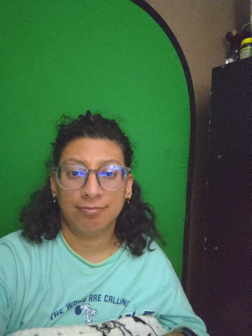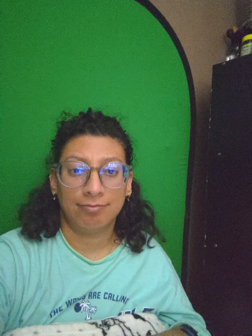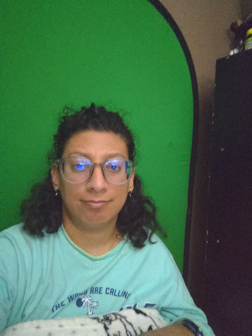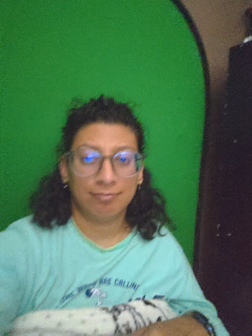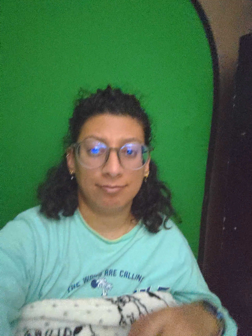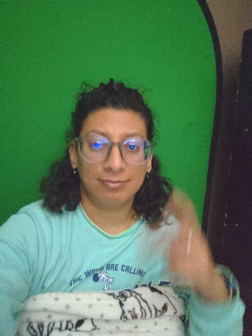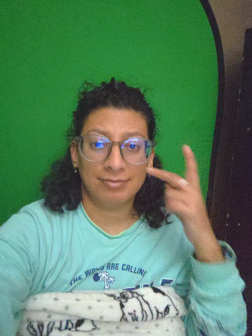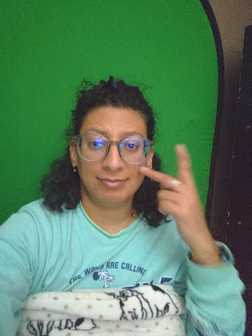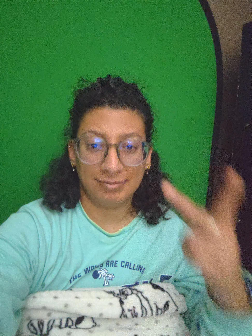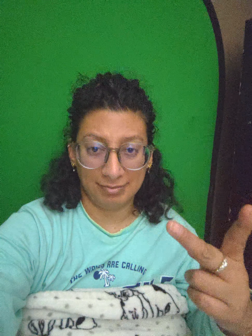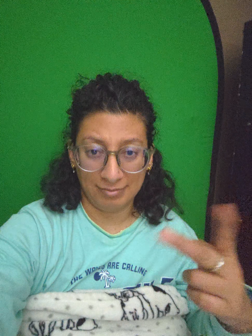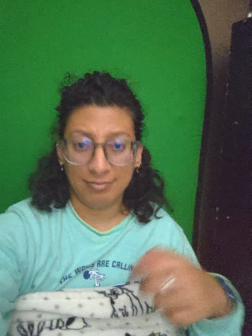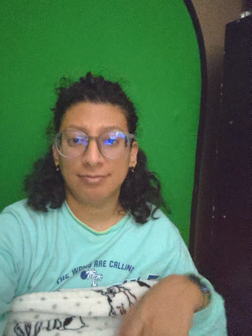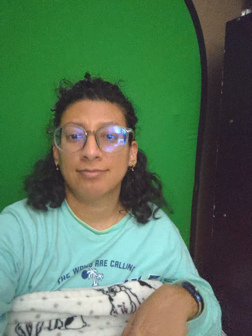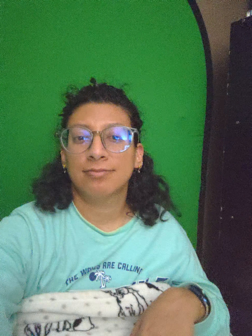see